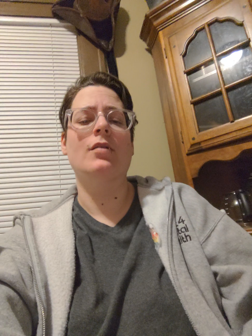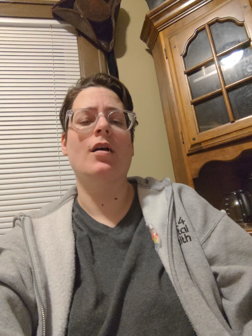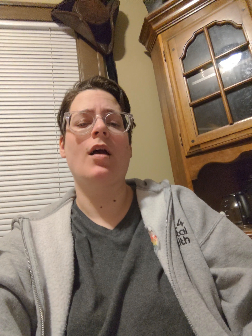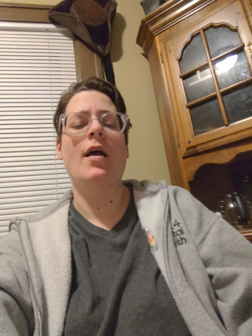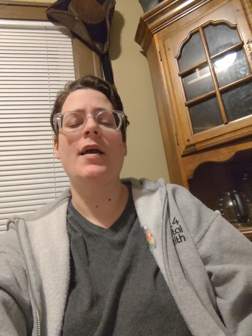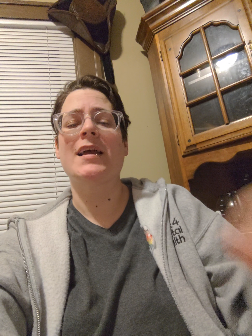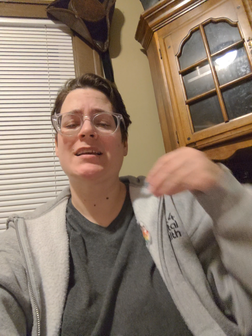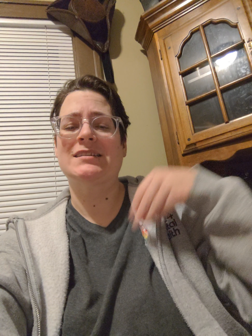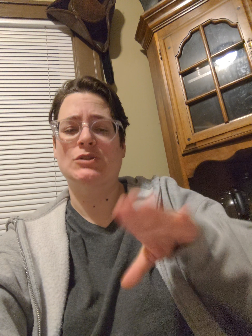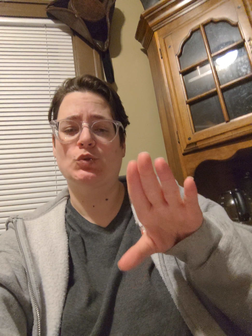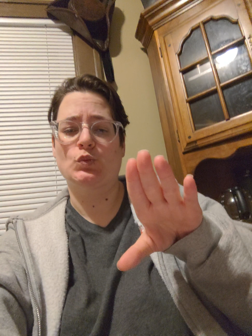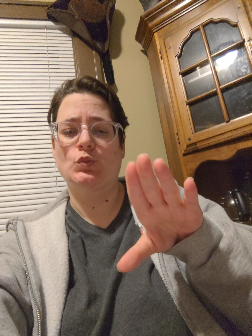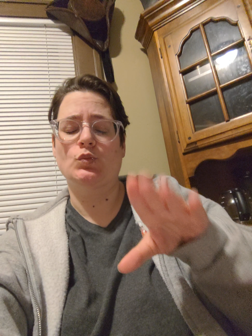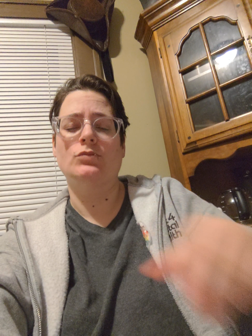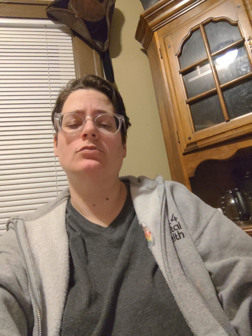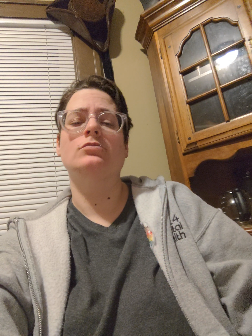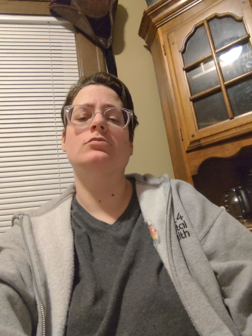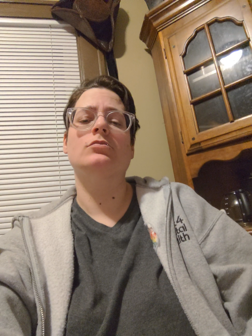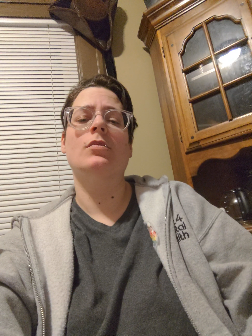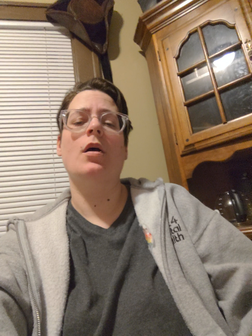into